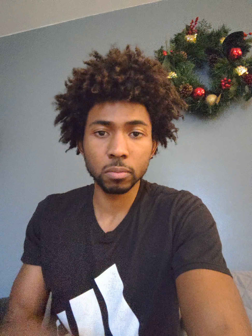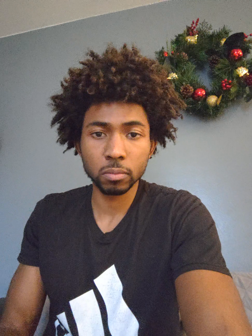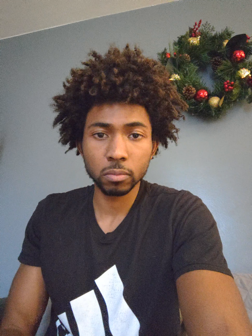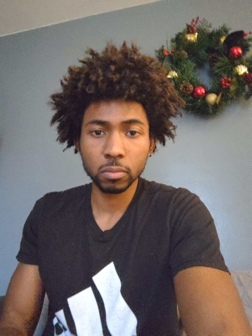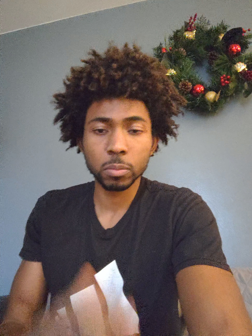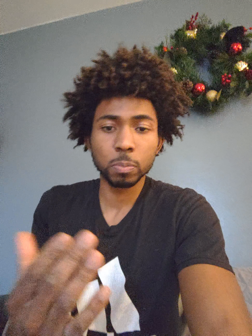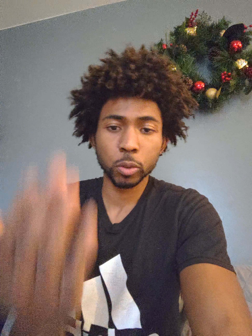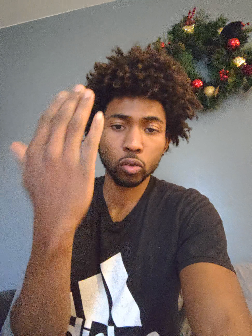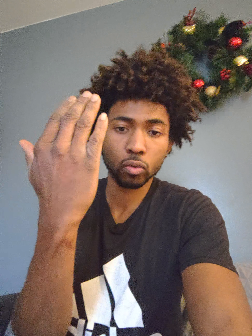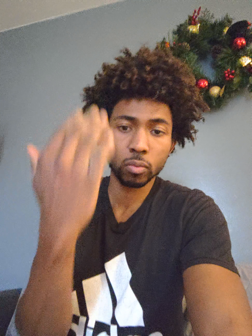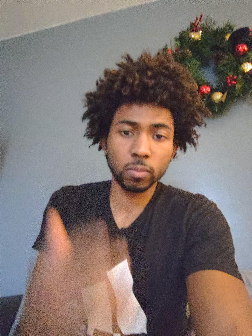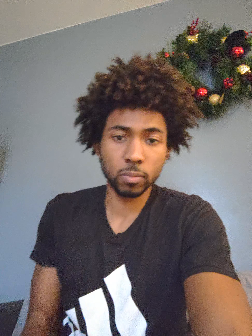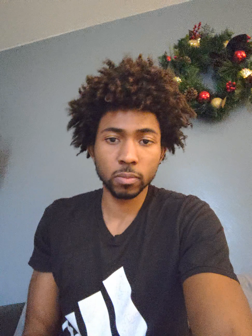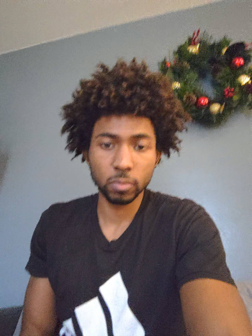morning